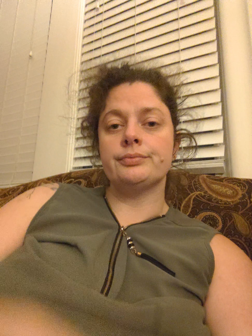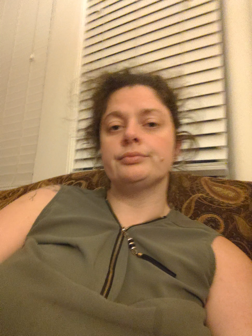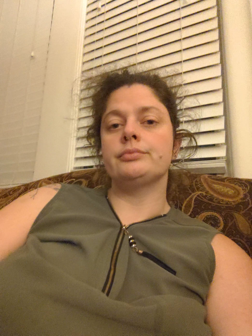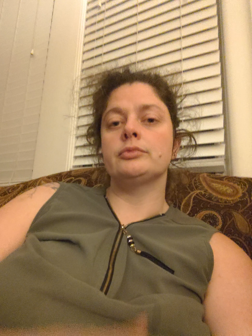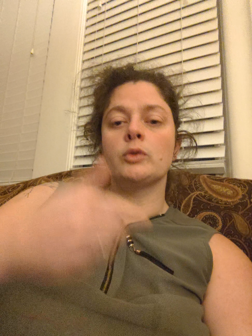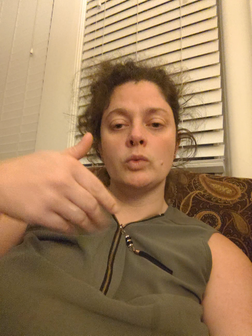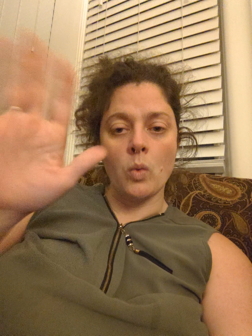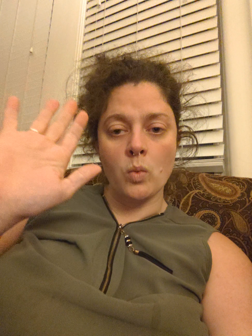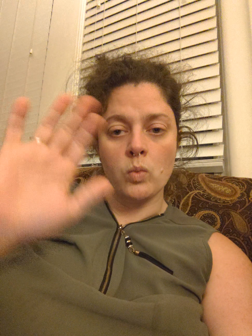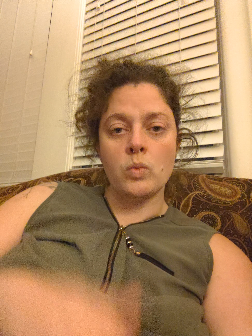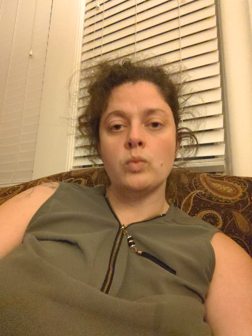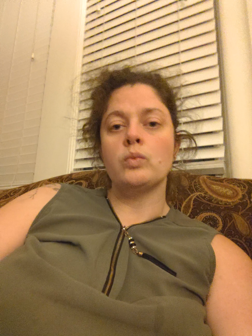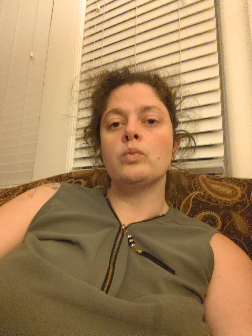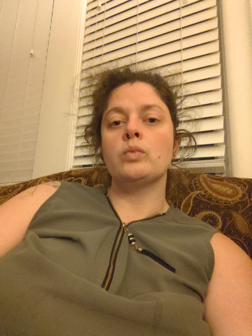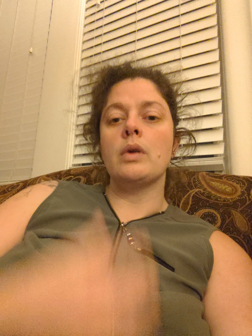go